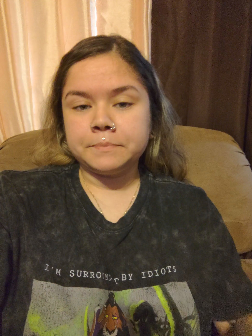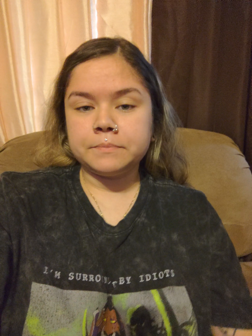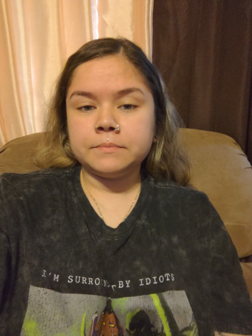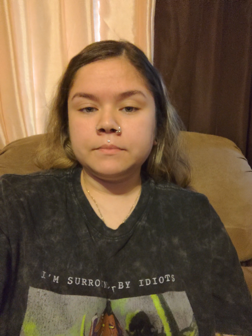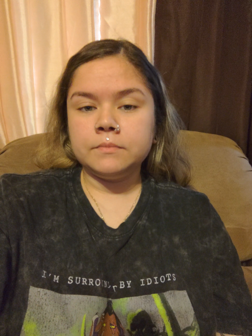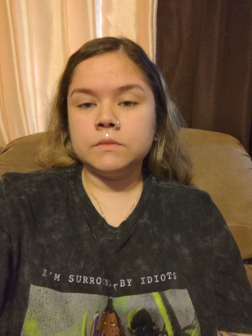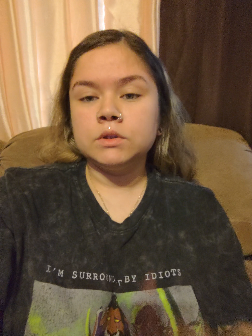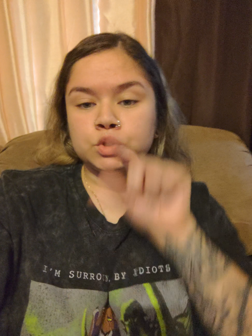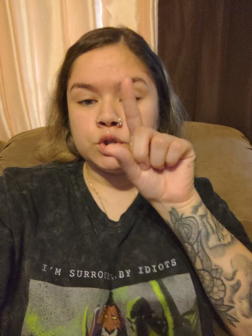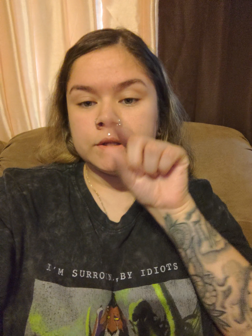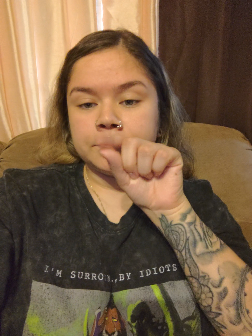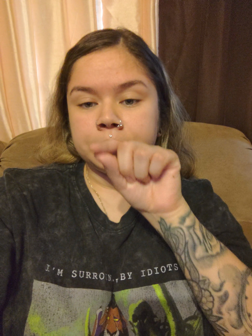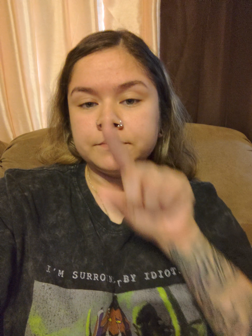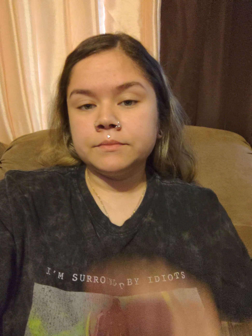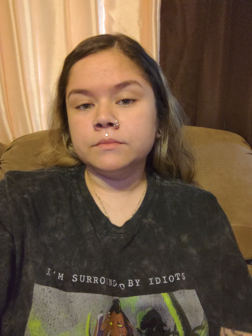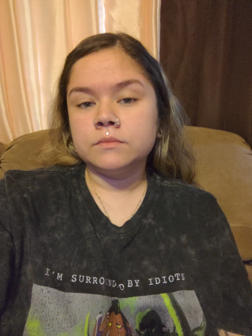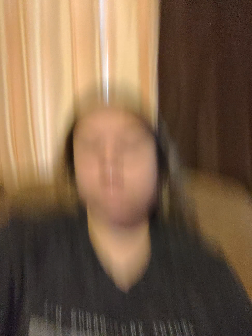chicken